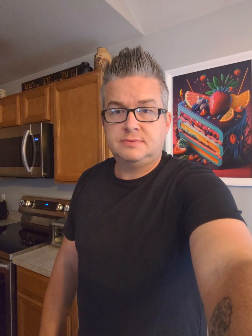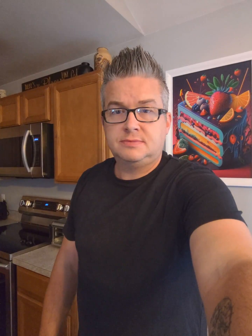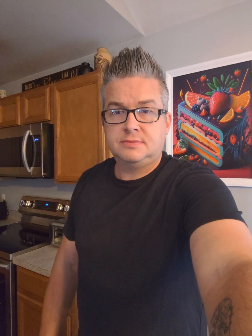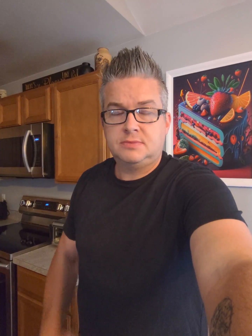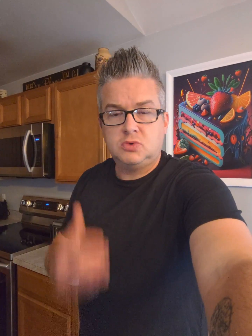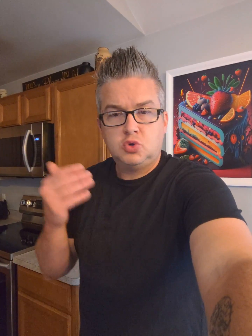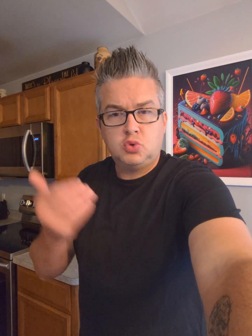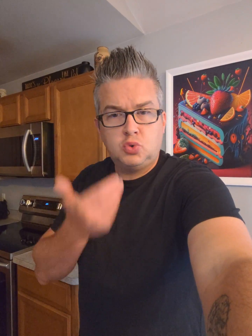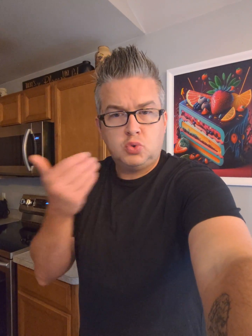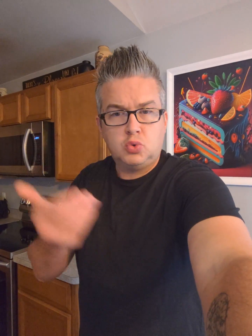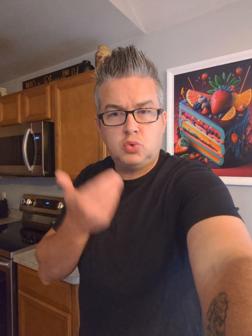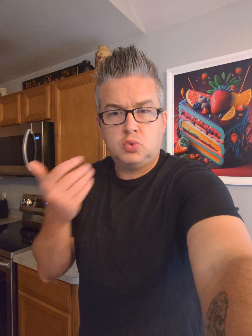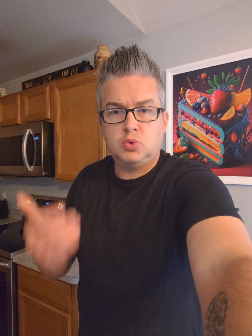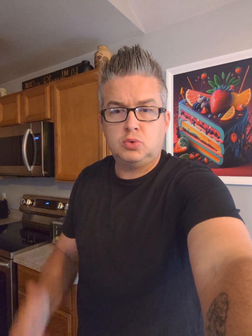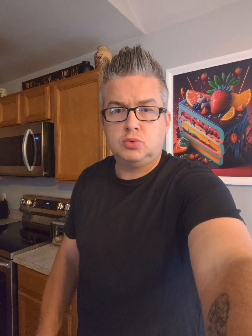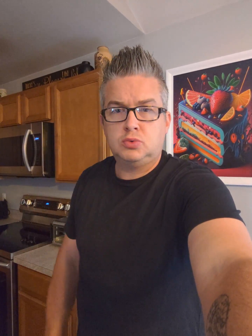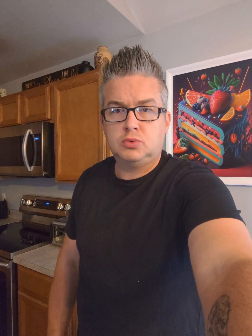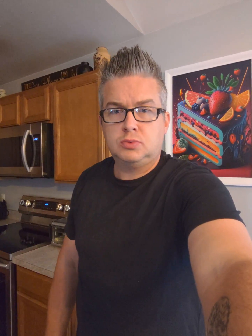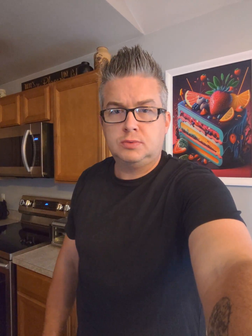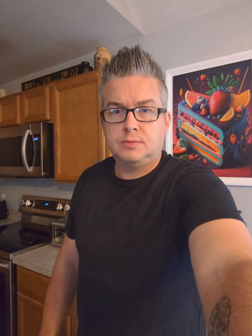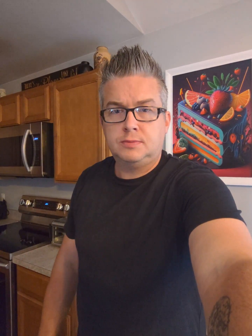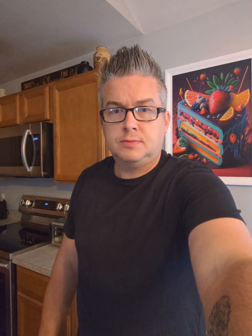new